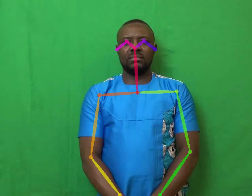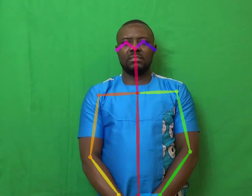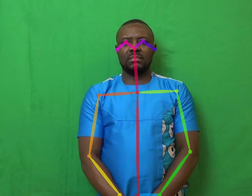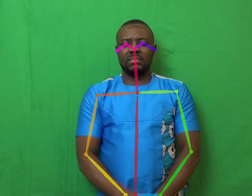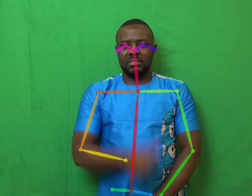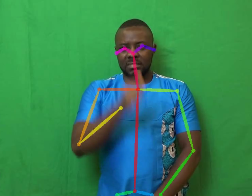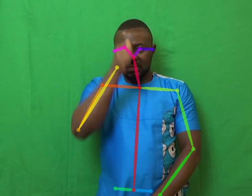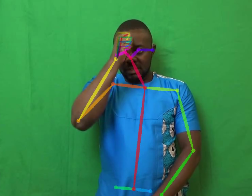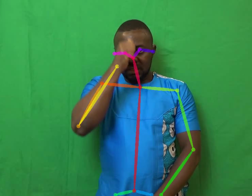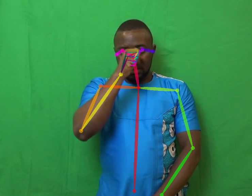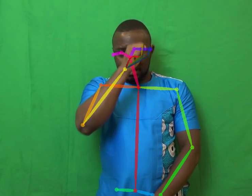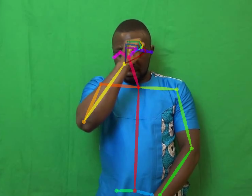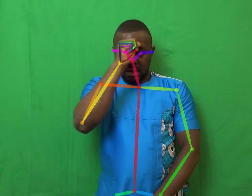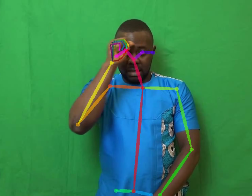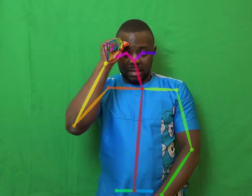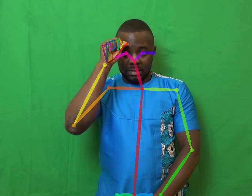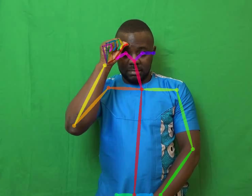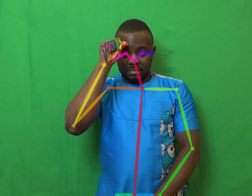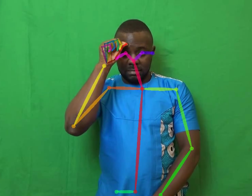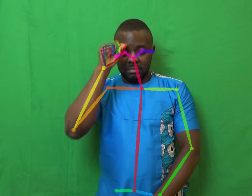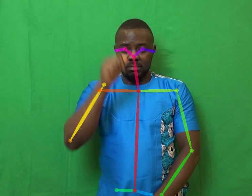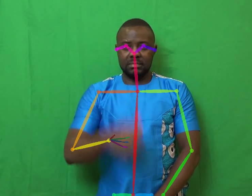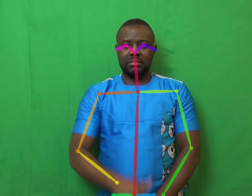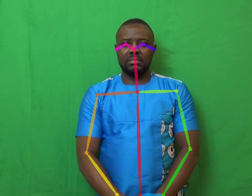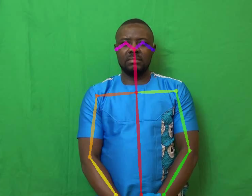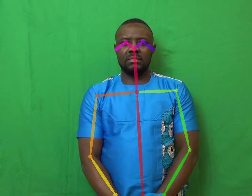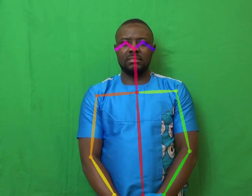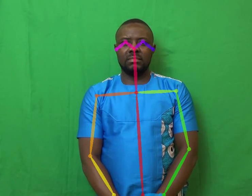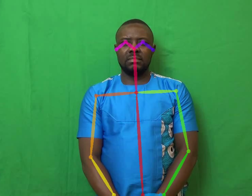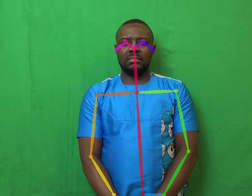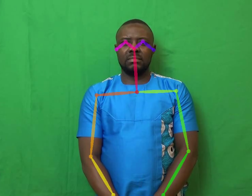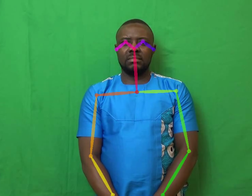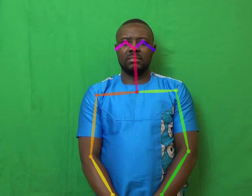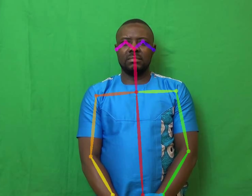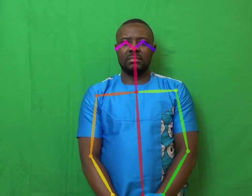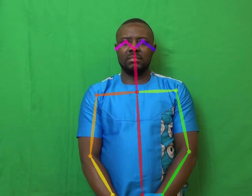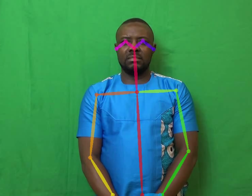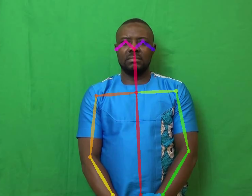Anglican